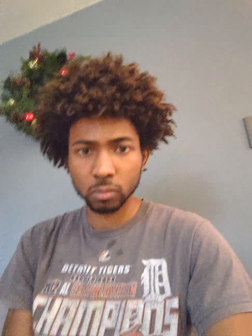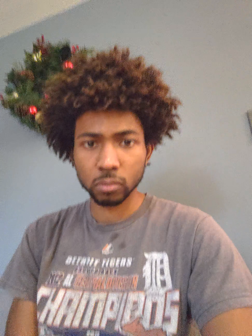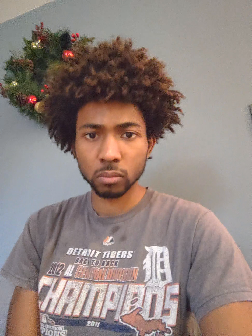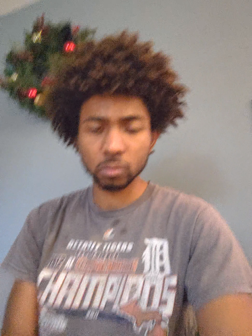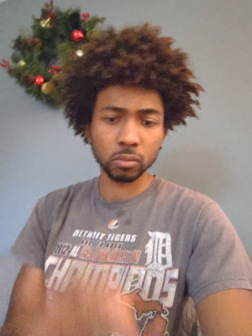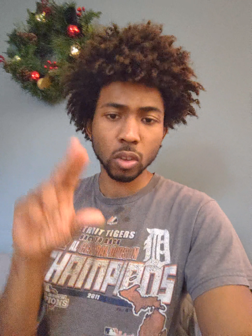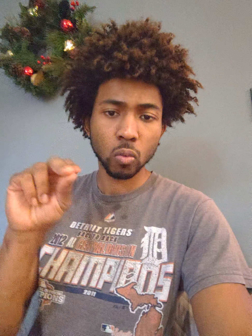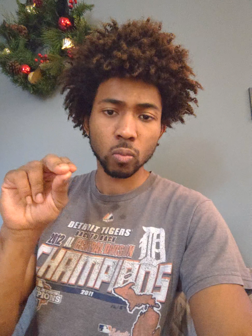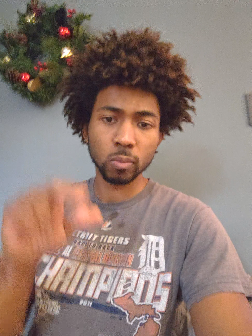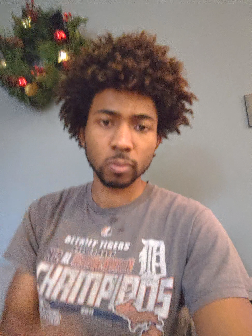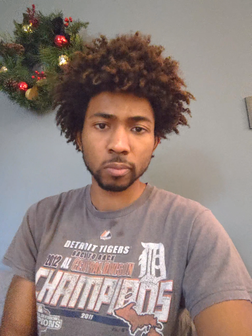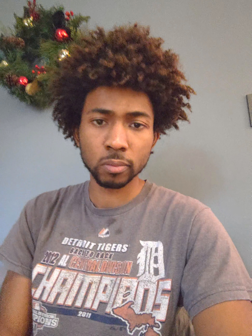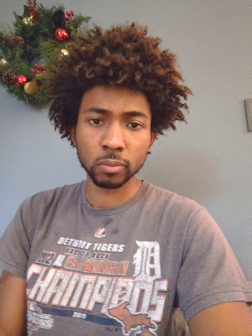no